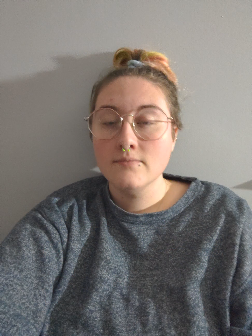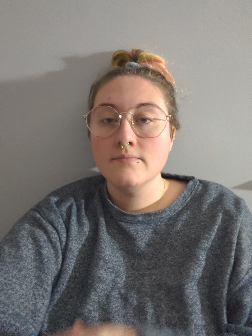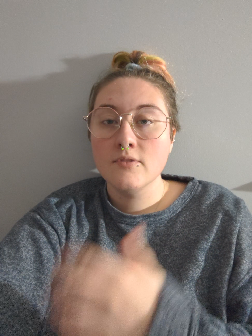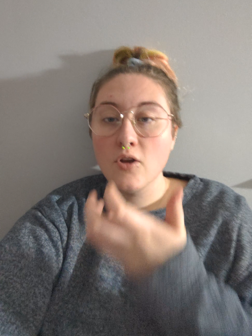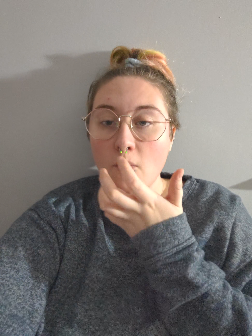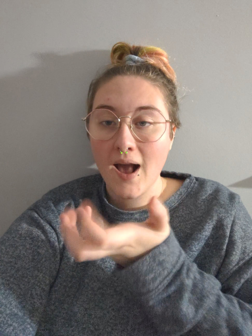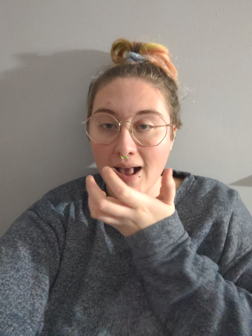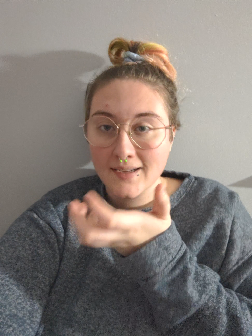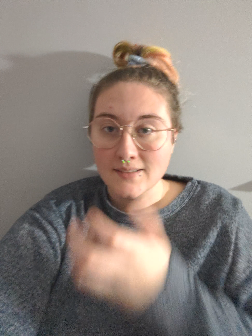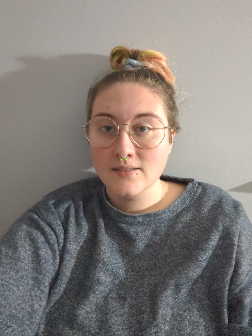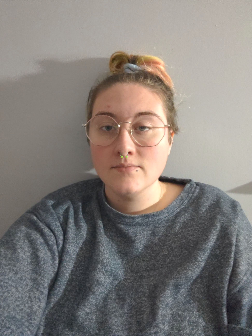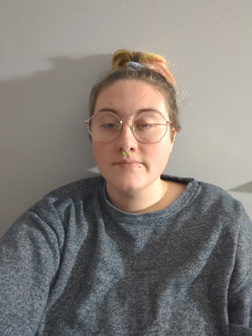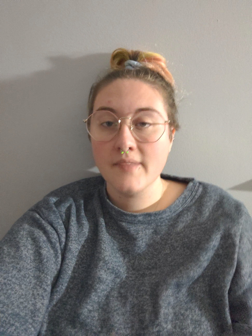grass